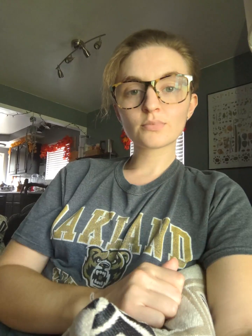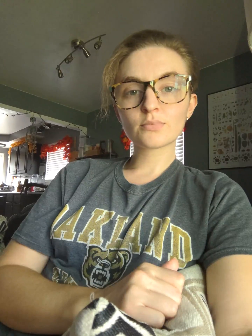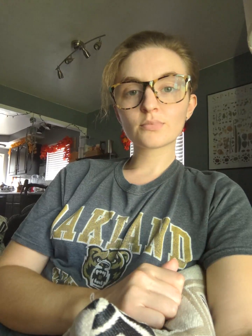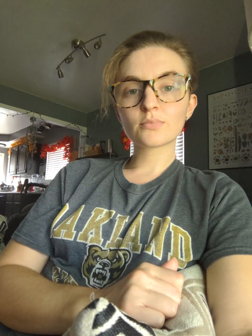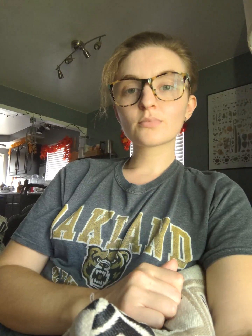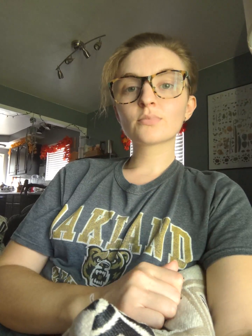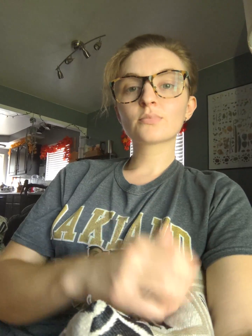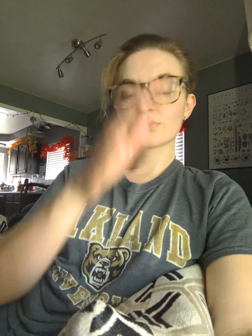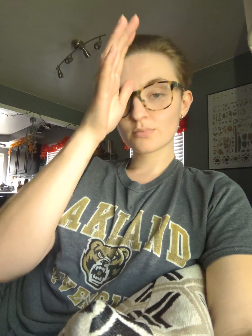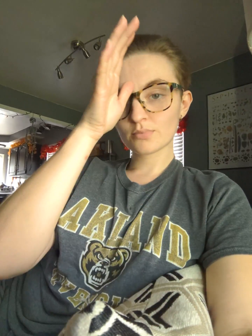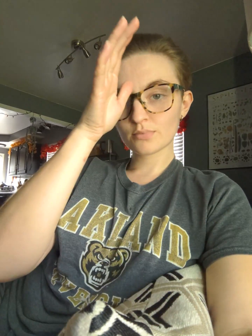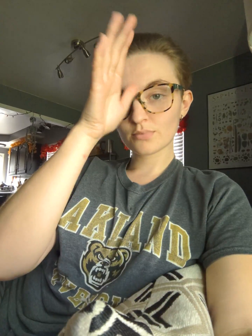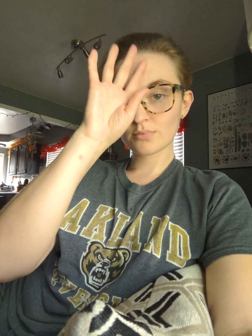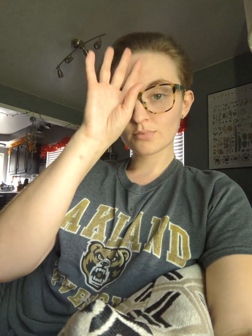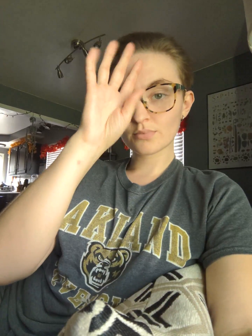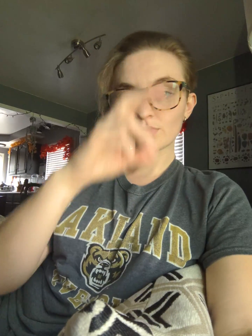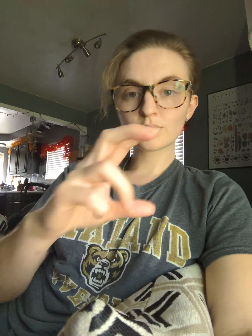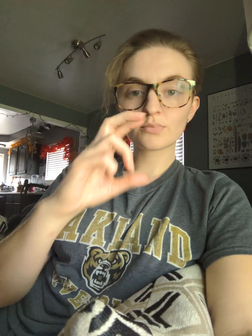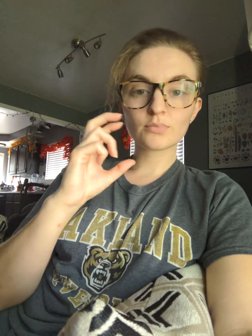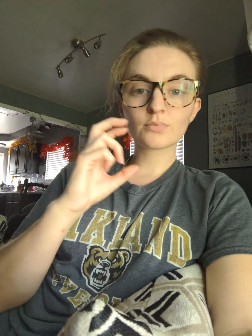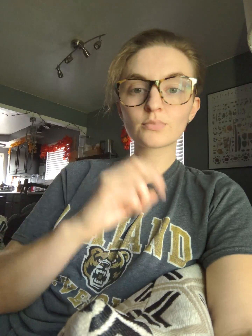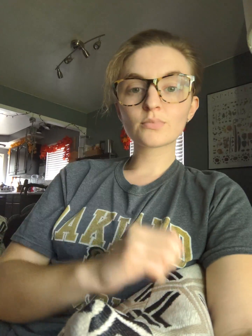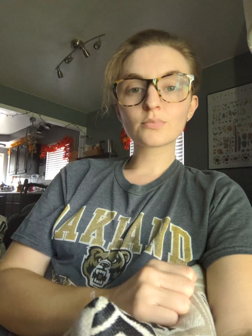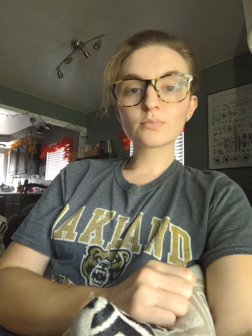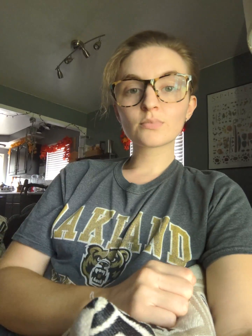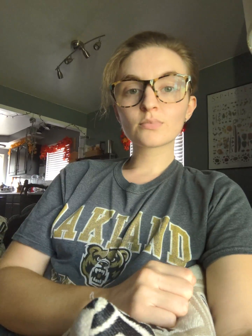fire truck